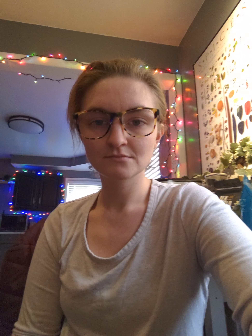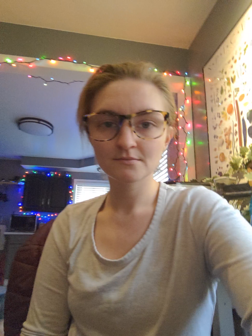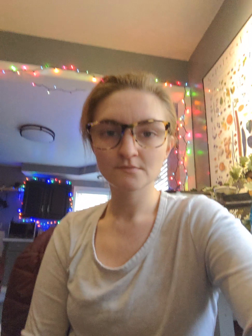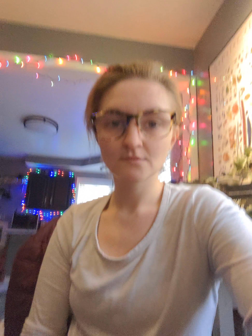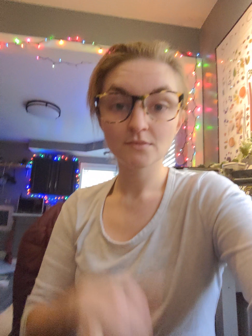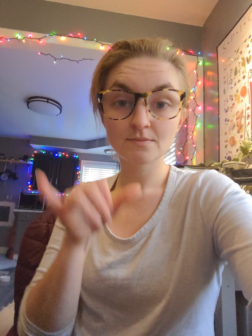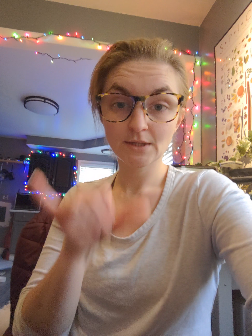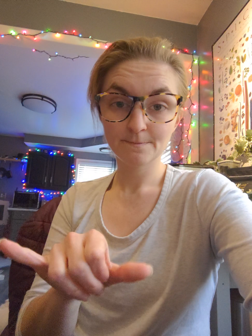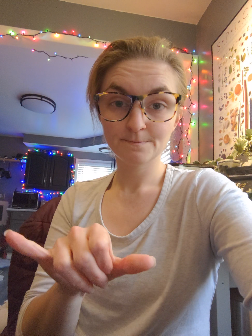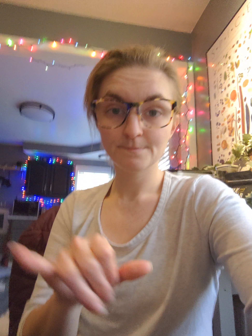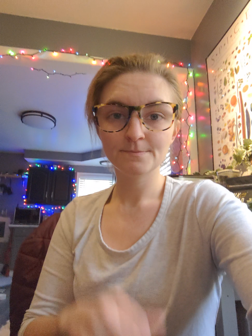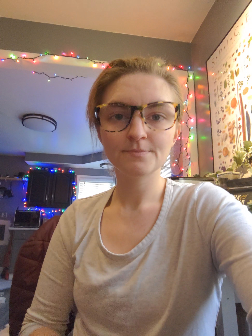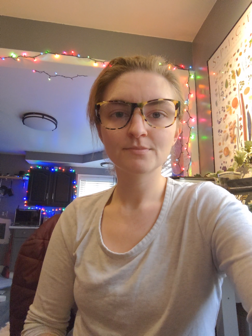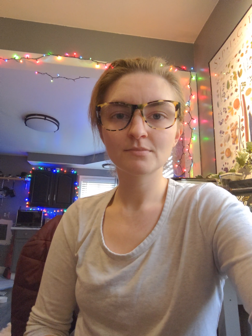stay